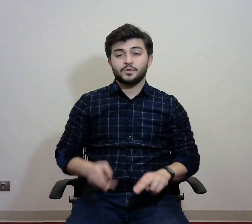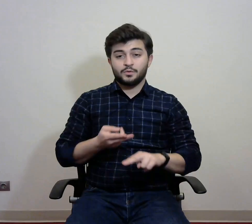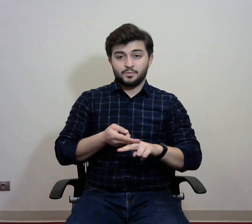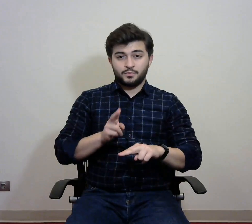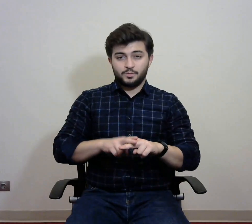bu